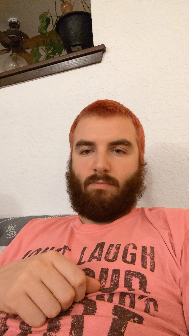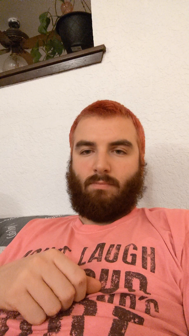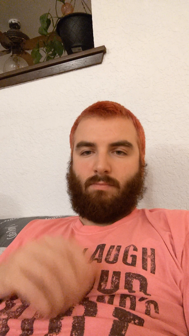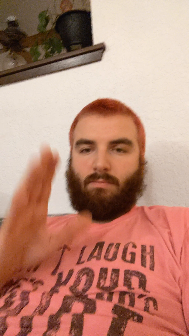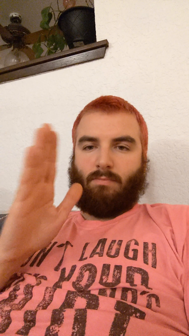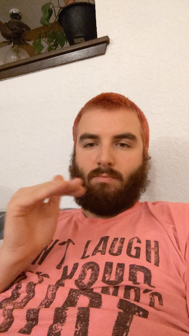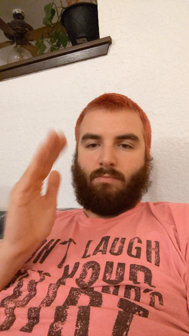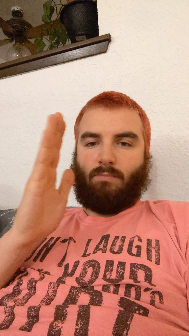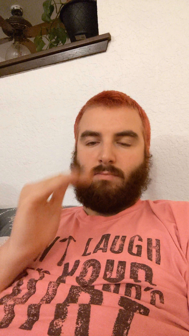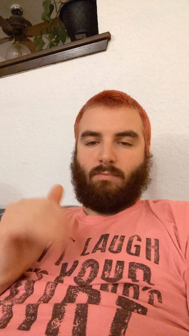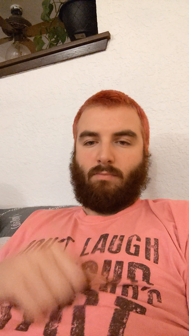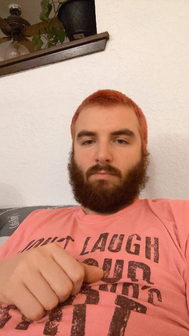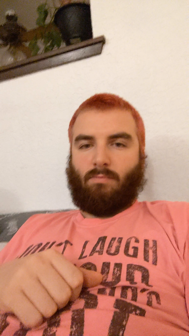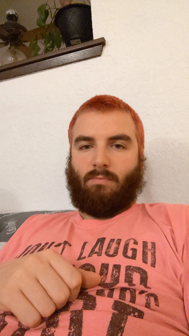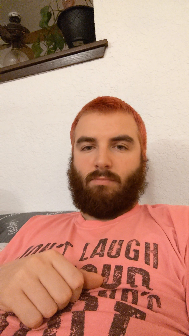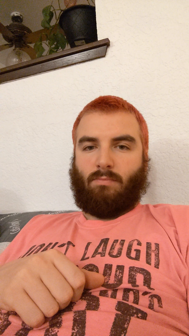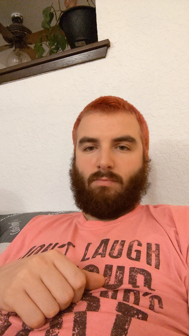downtown